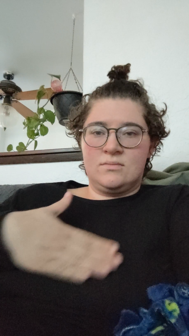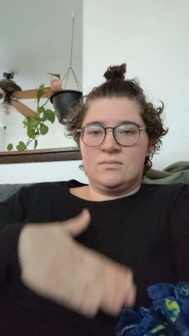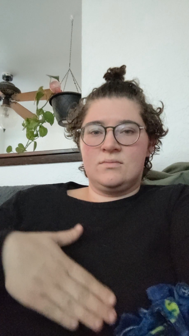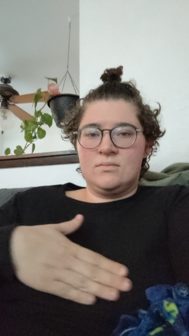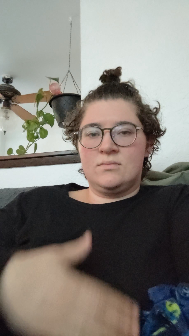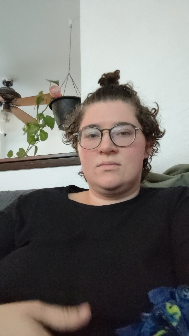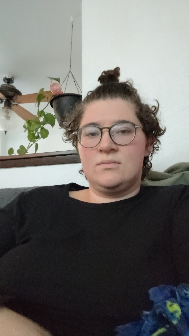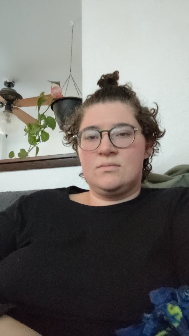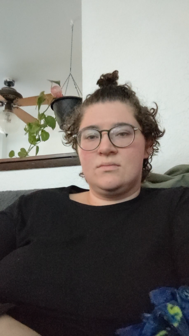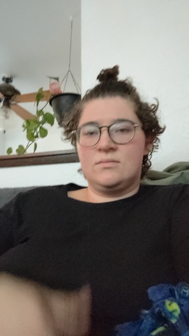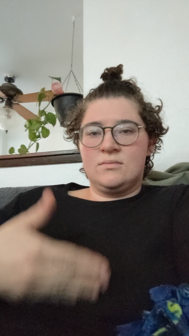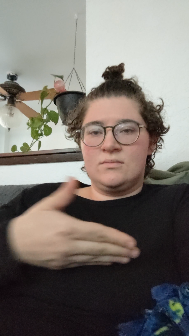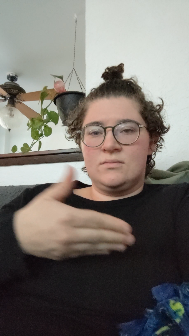baby